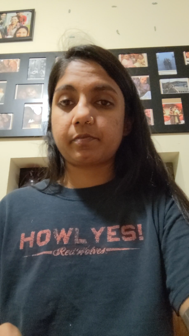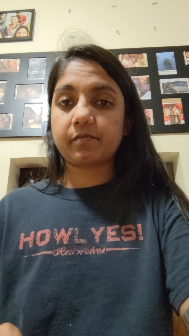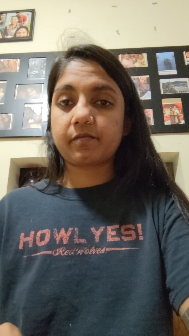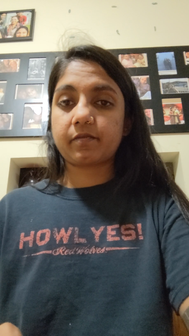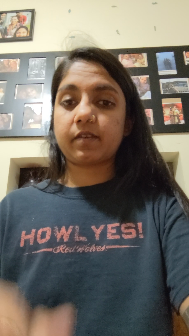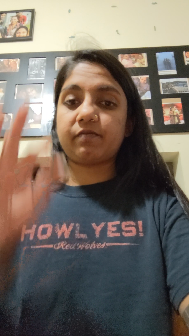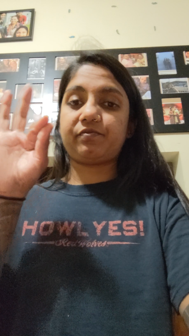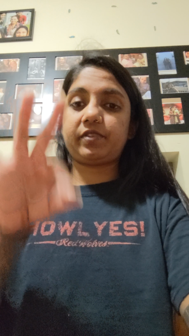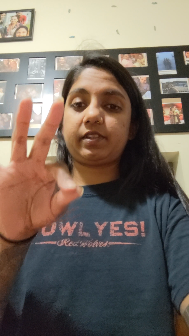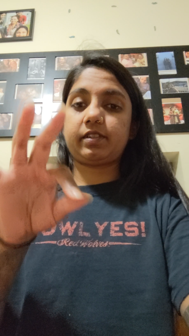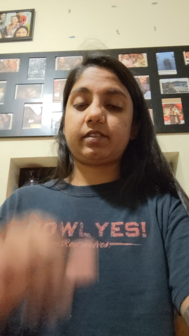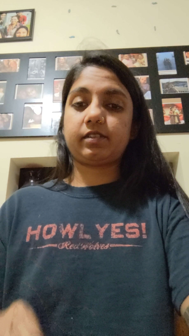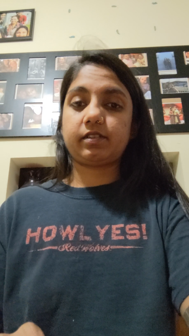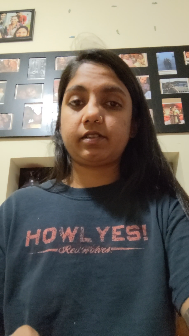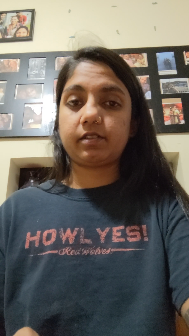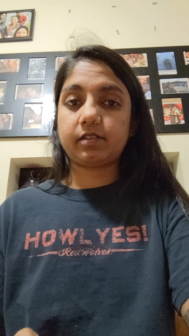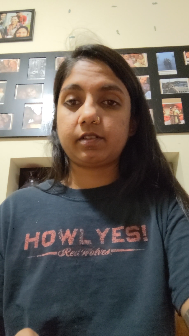fit